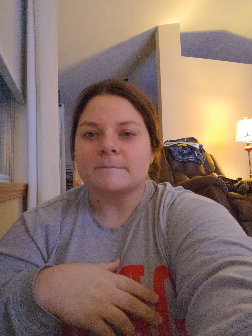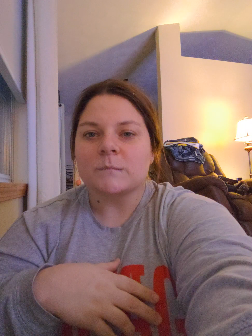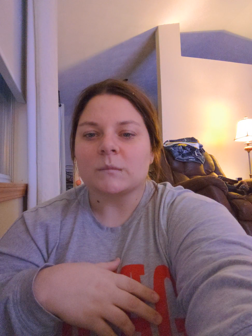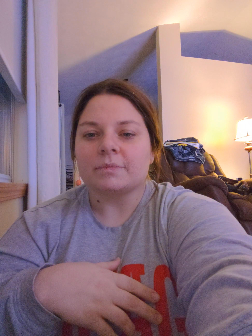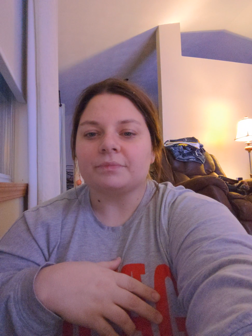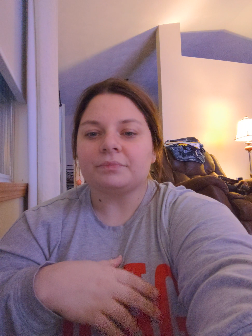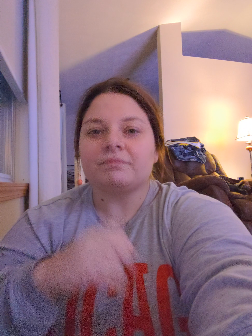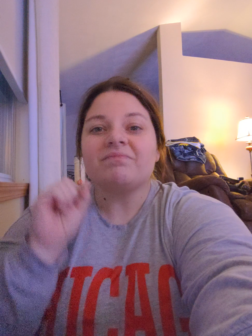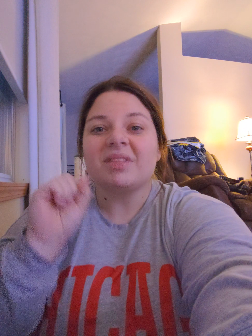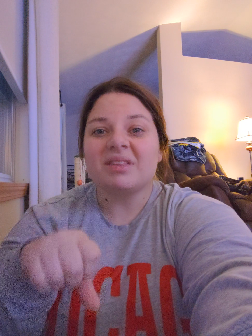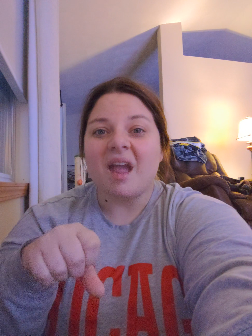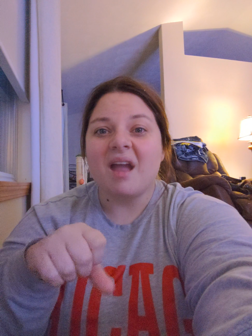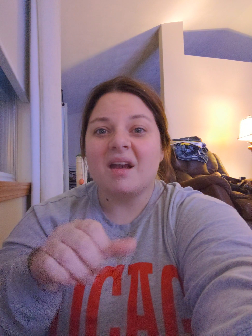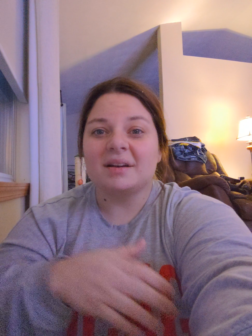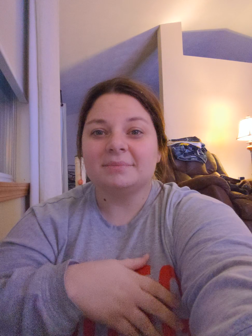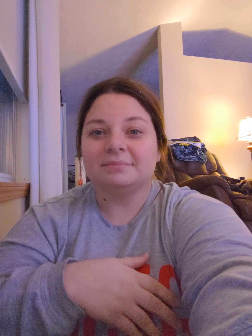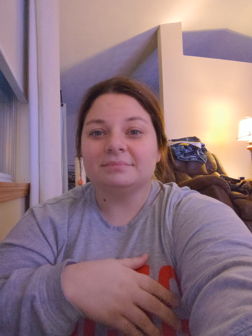can